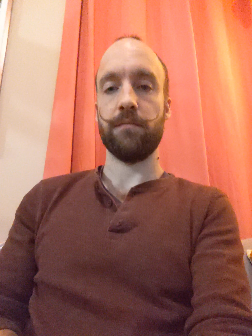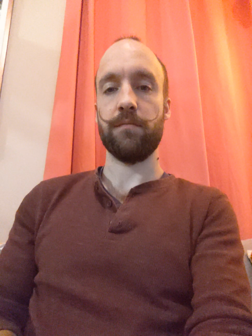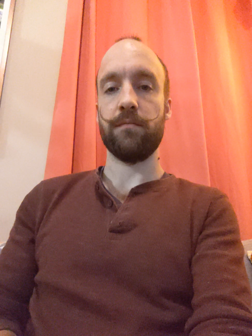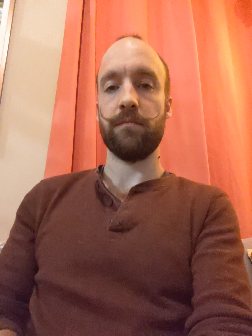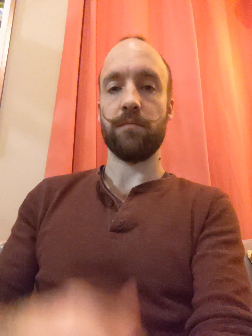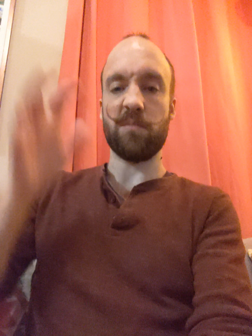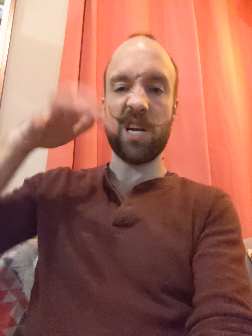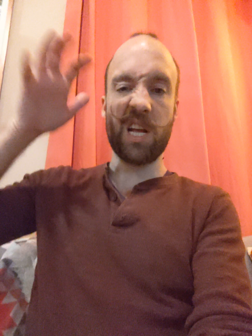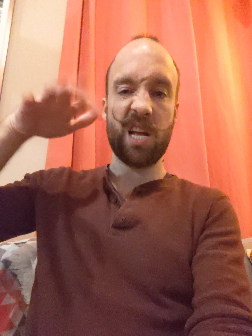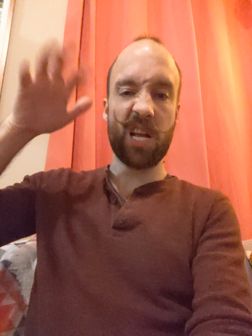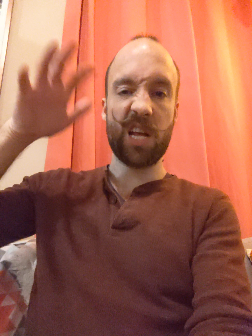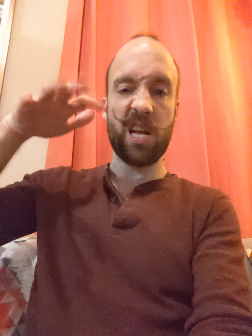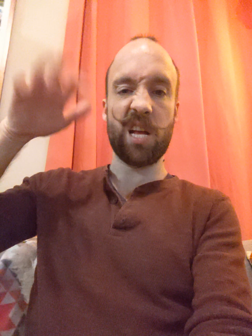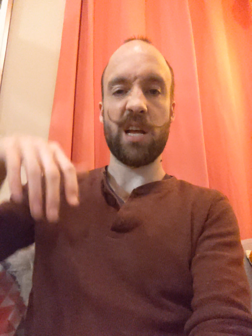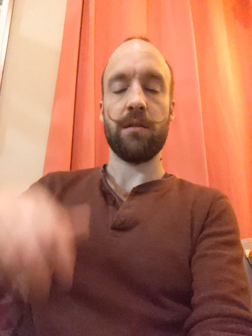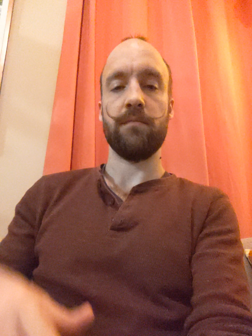rain